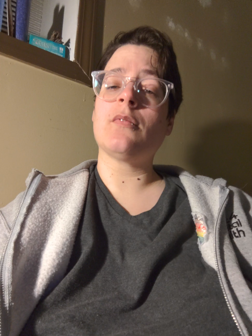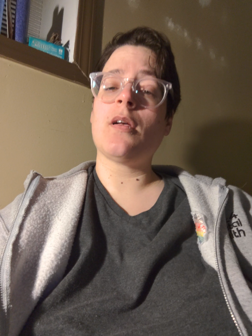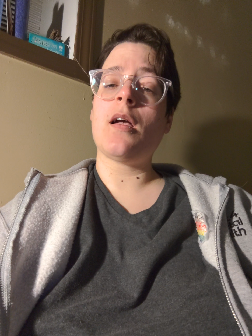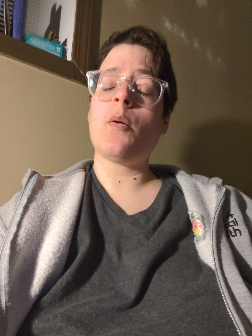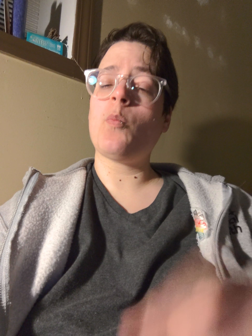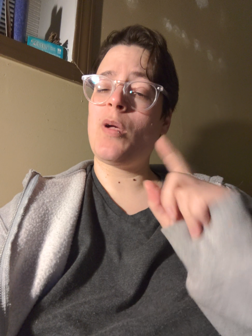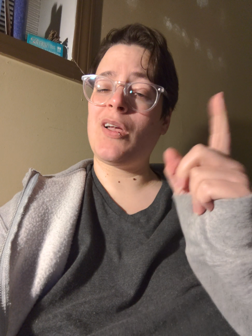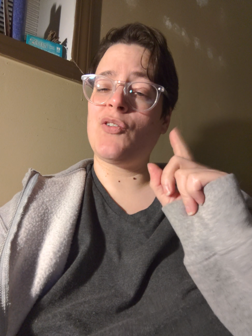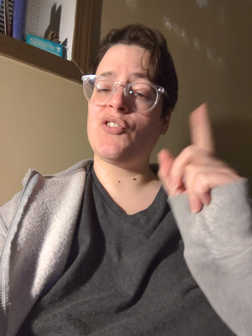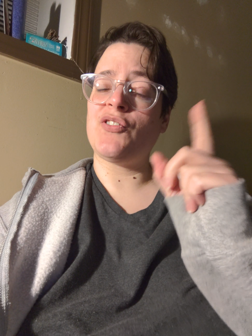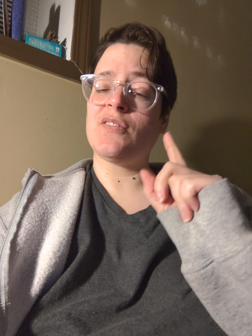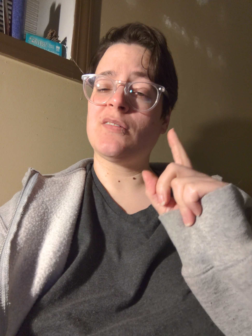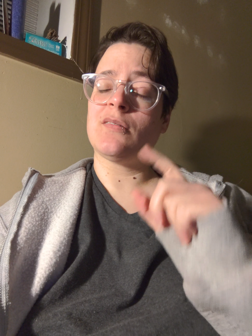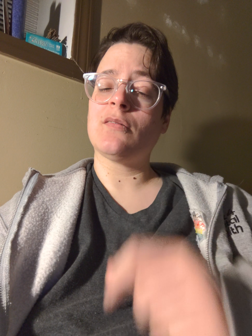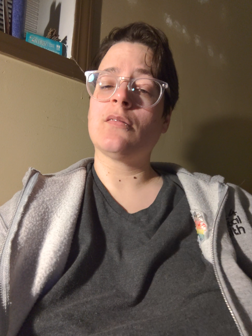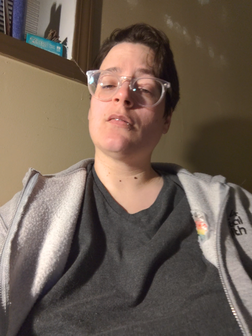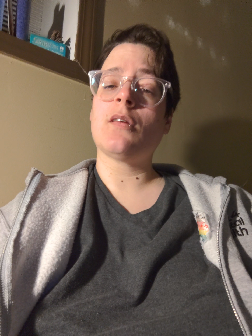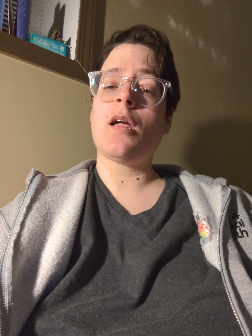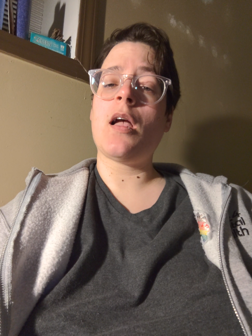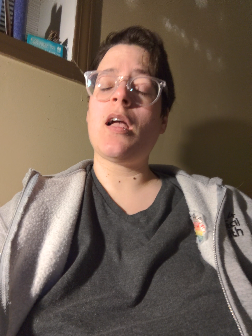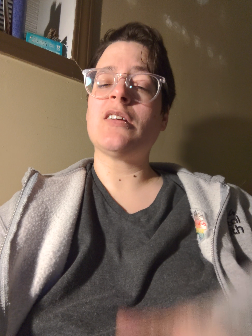where